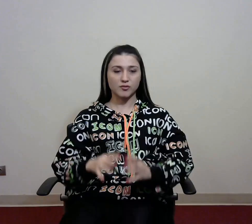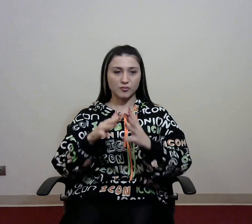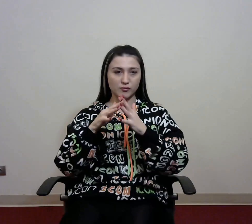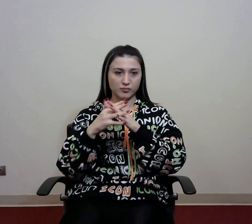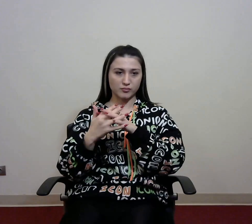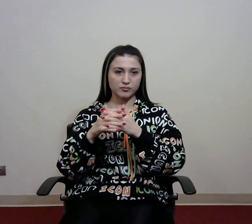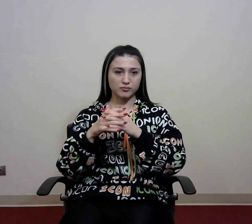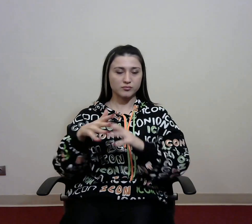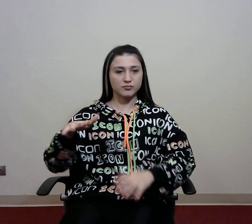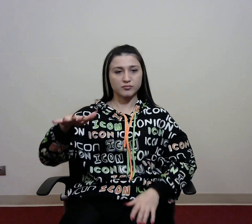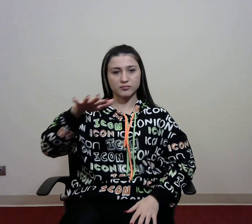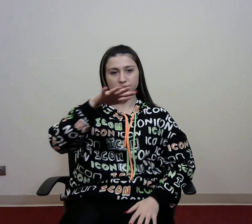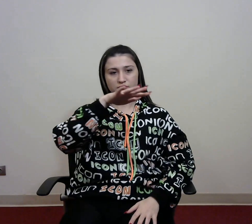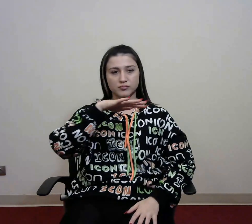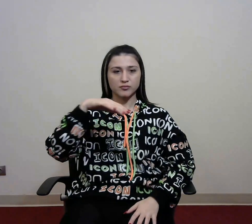rayonlarda